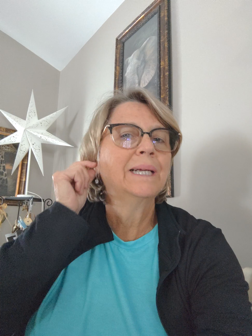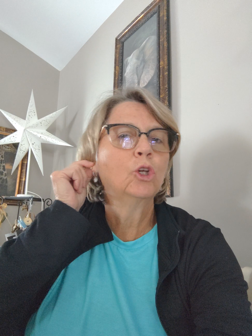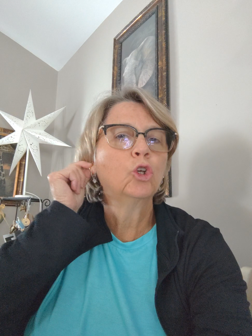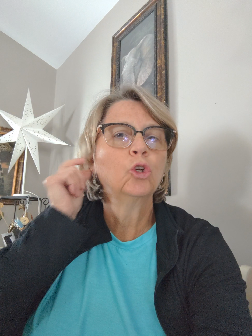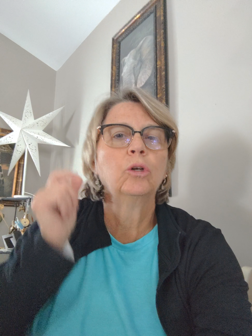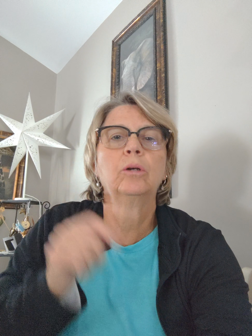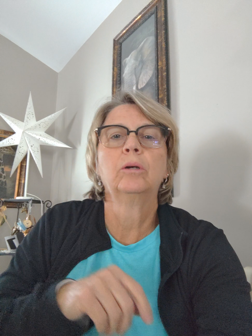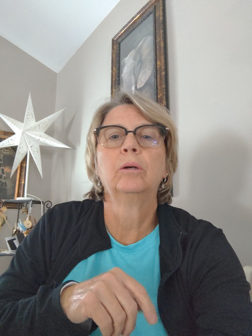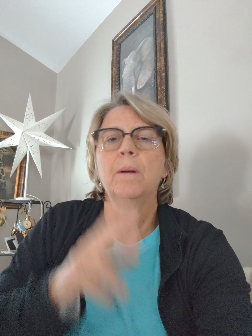ear